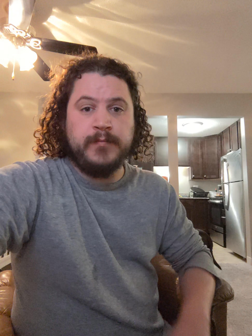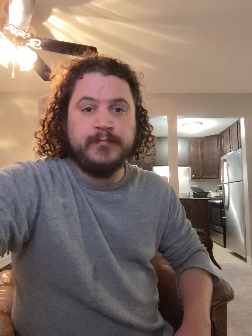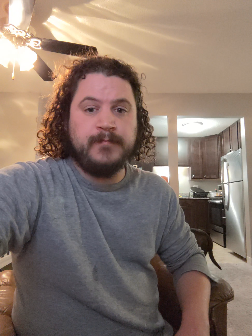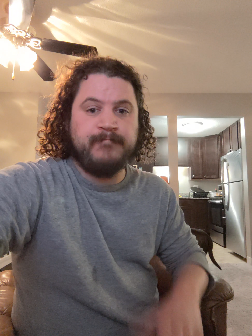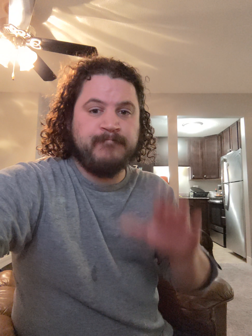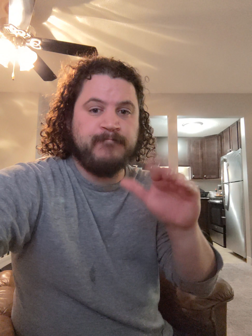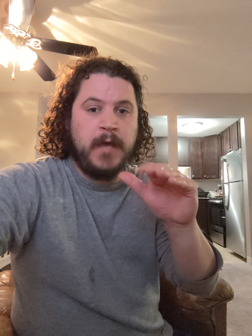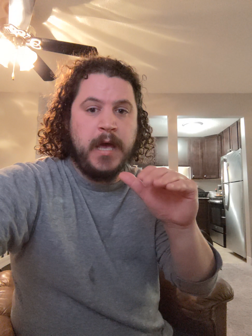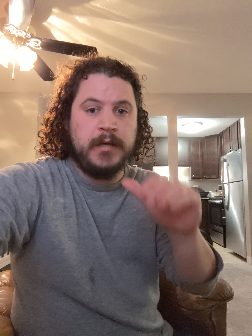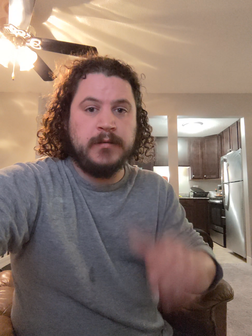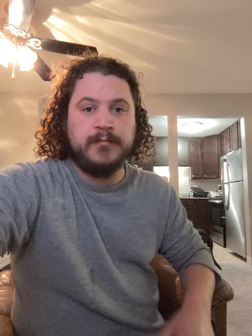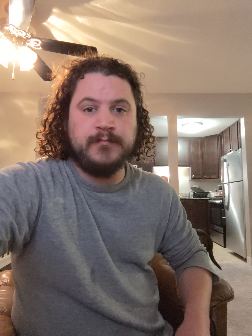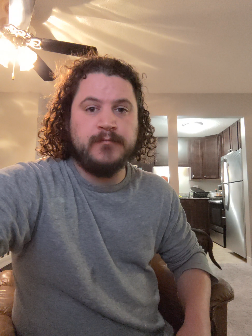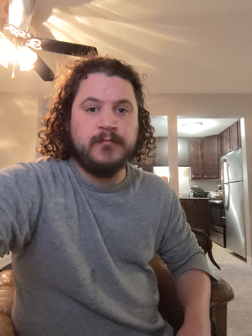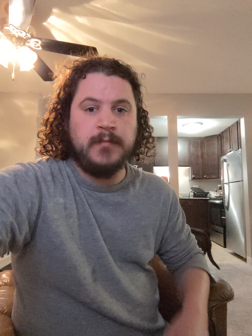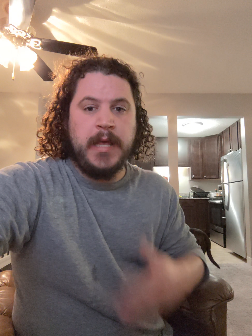bye